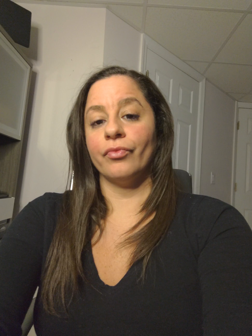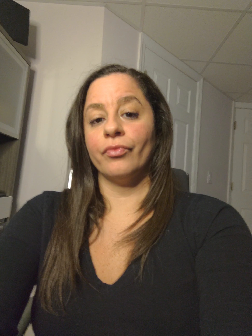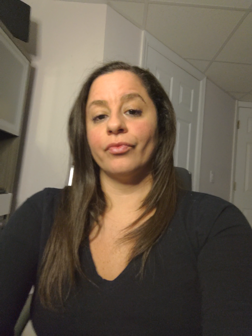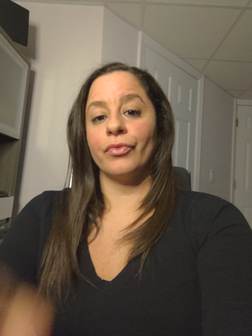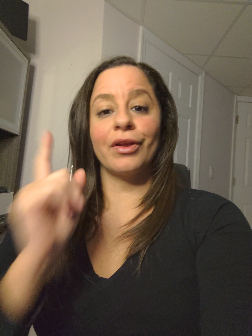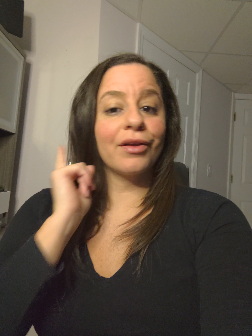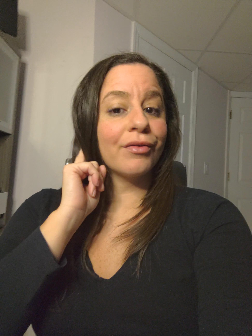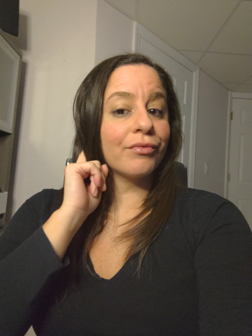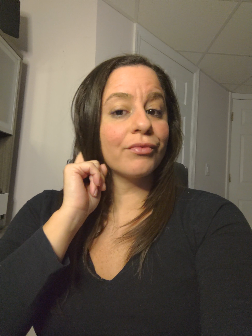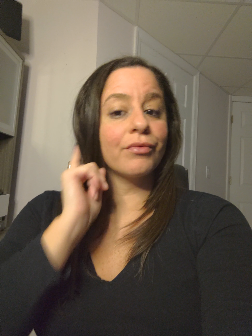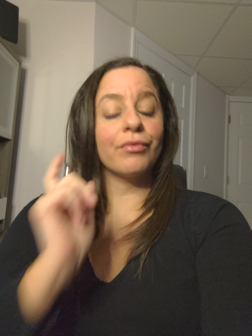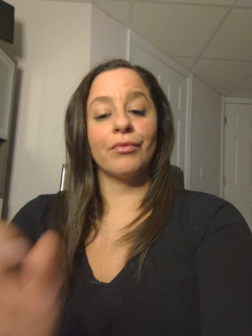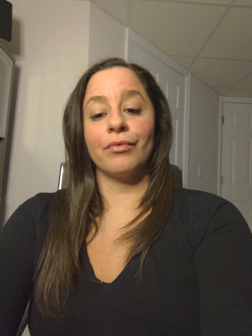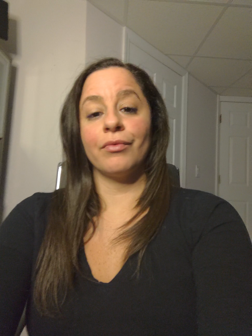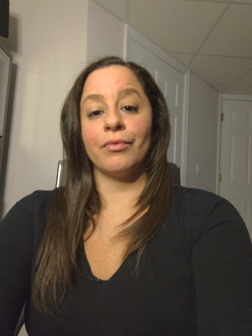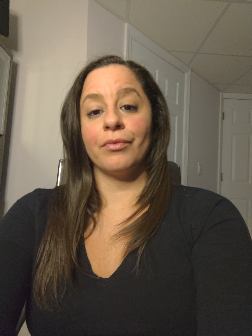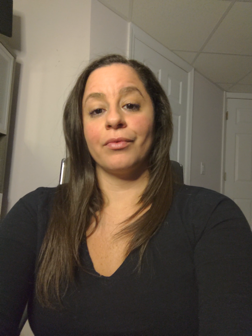ear